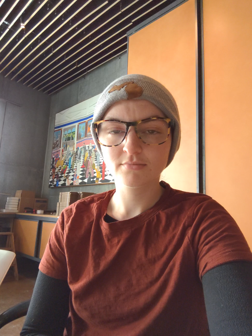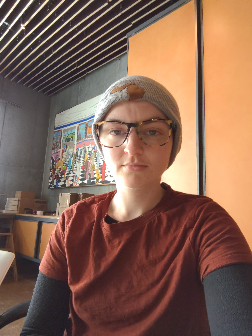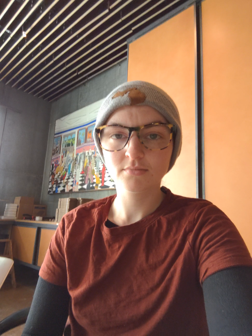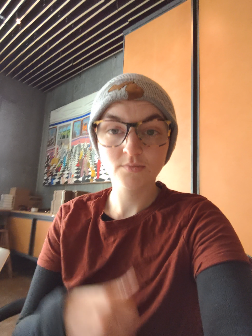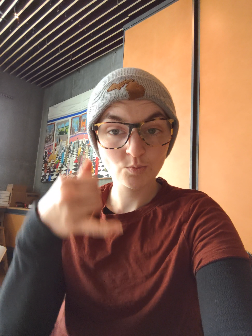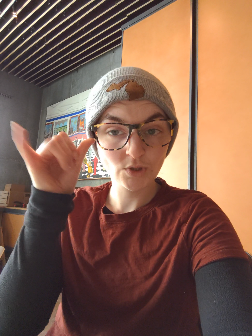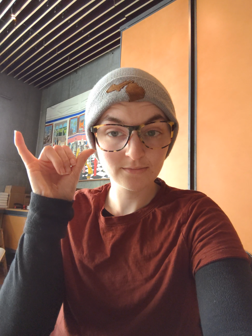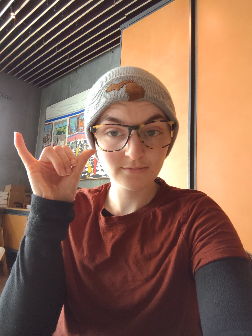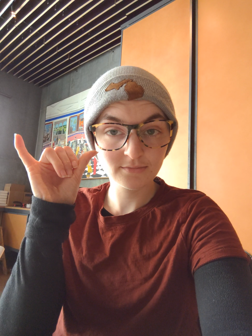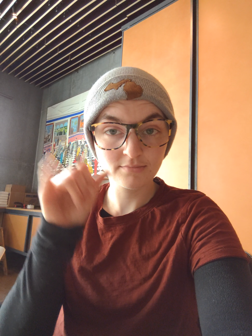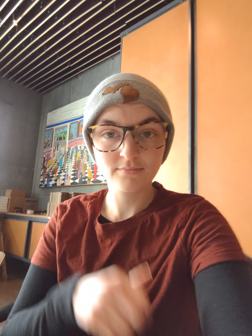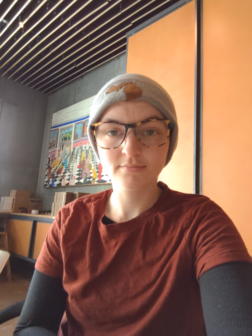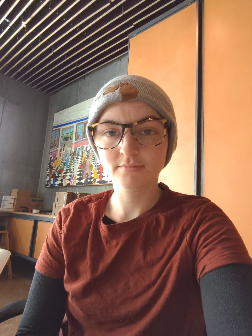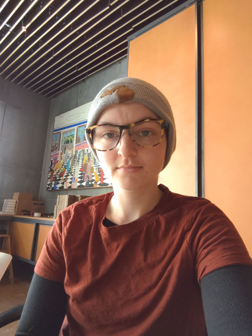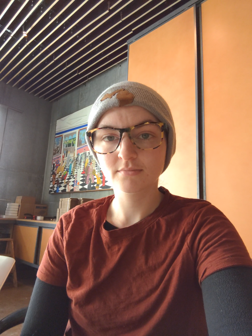cow